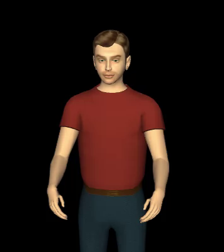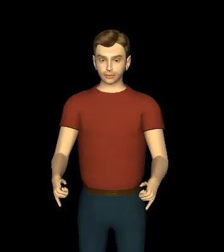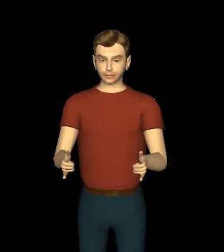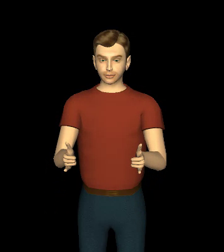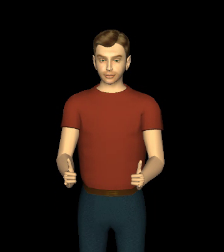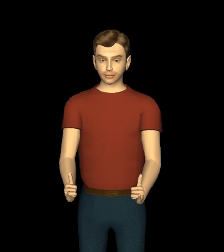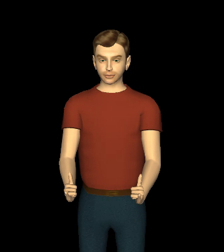كرسي